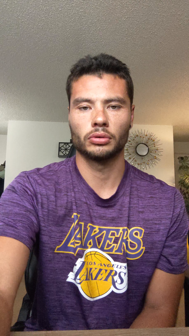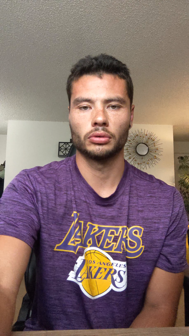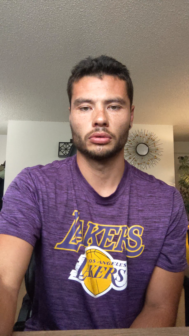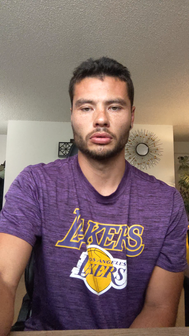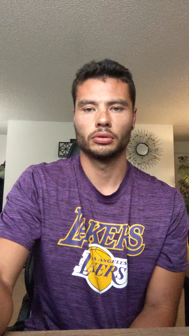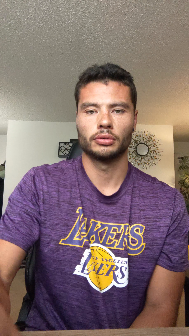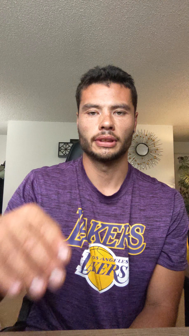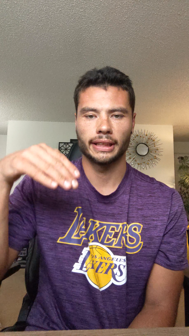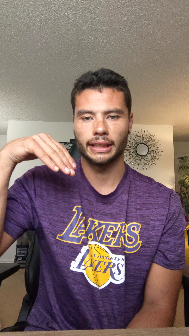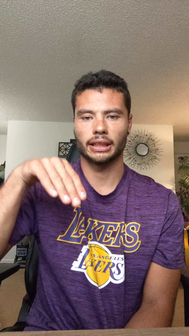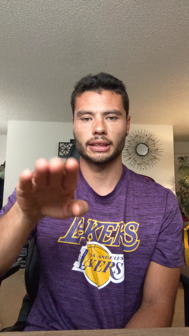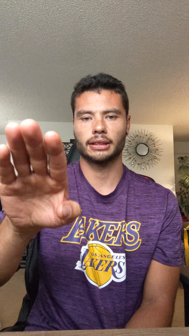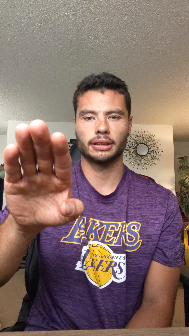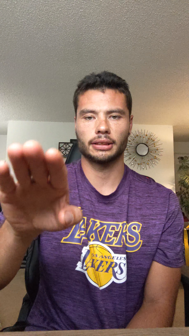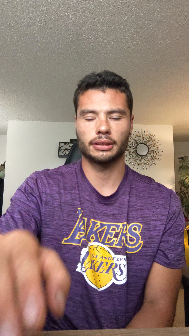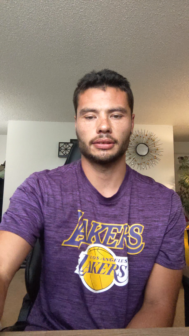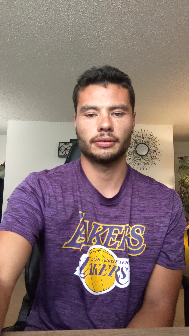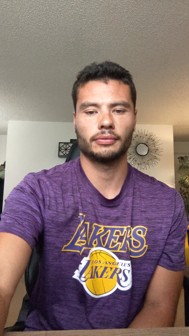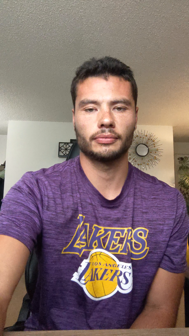enter